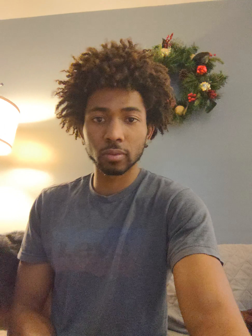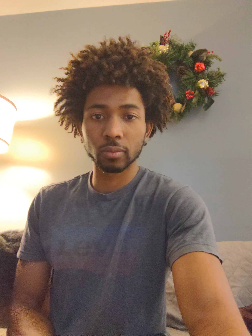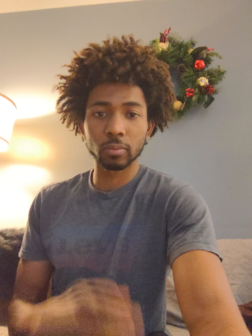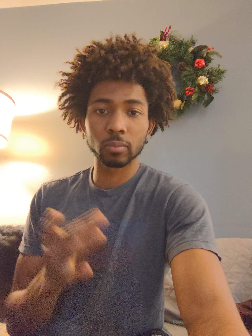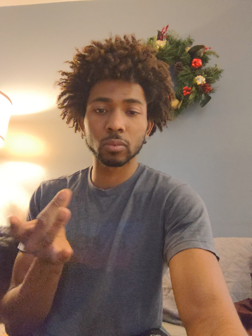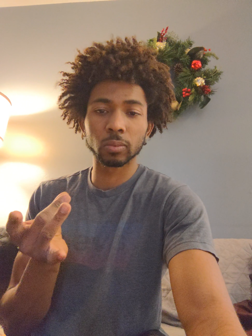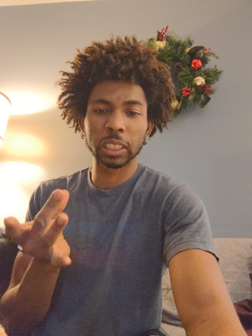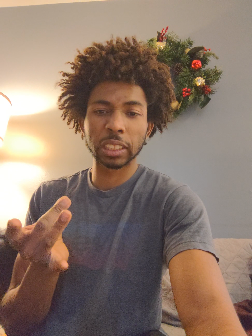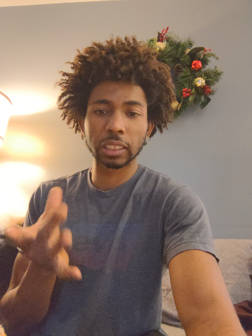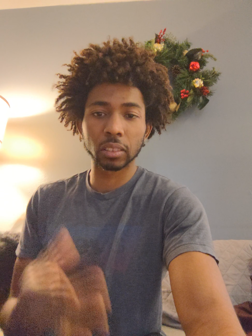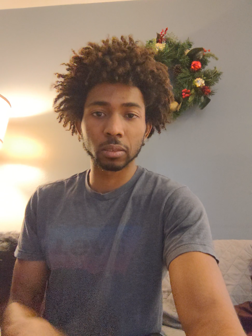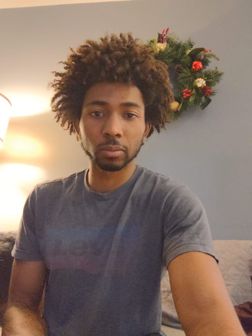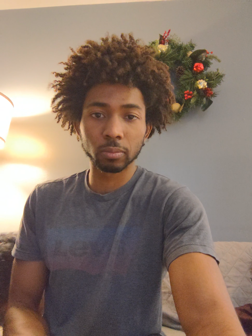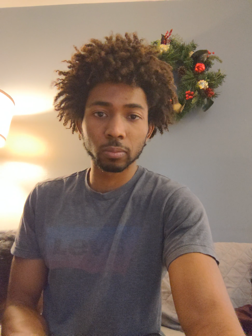sticky